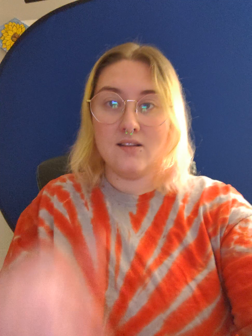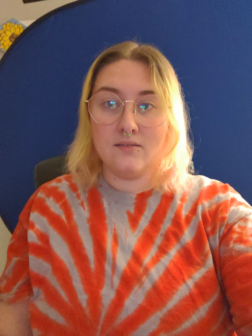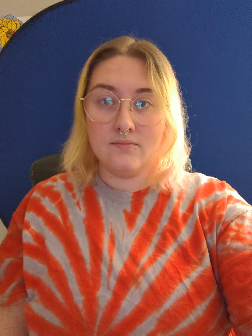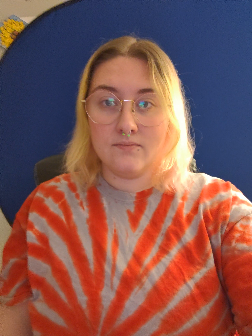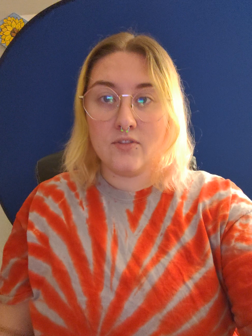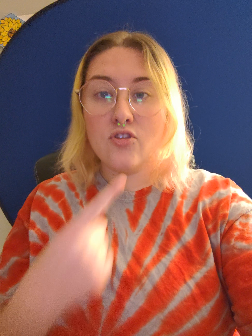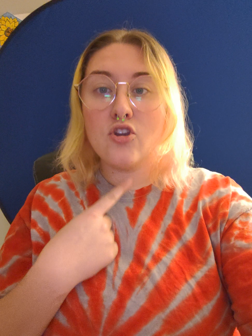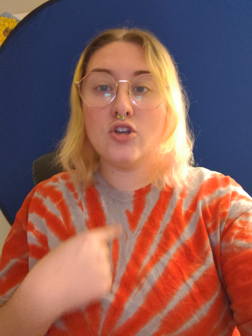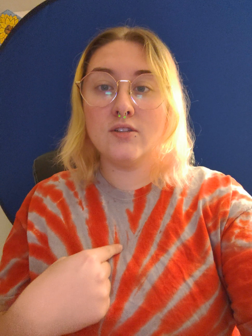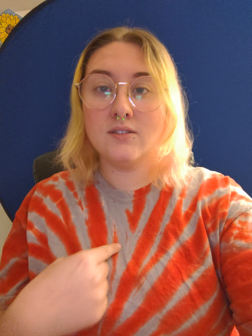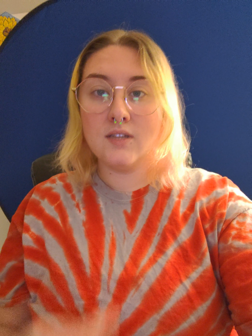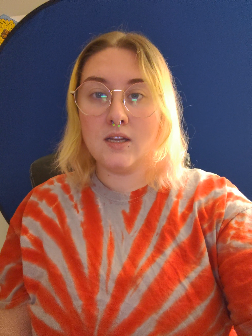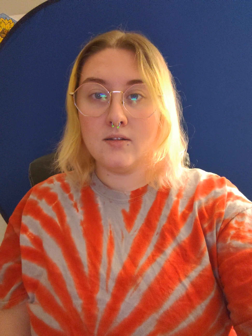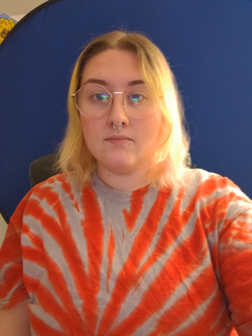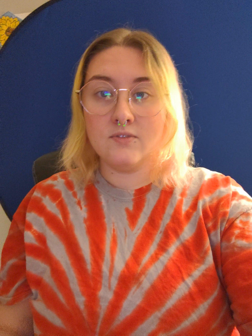thirsty